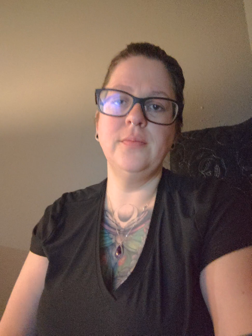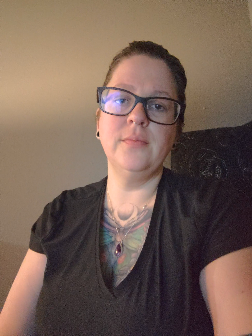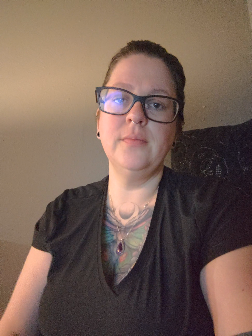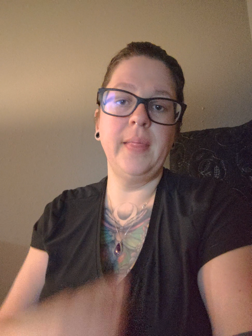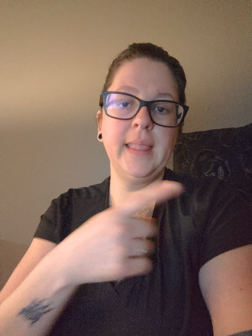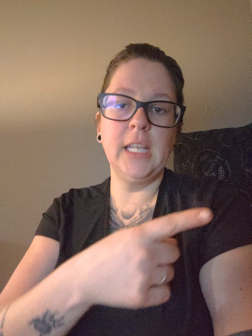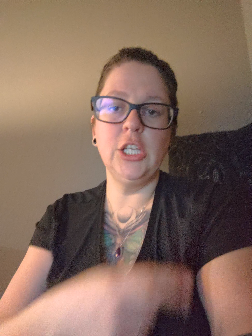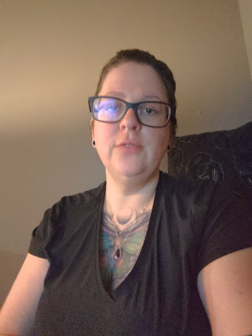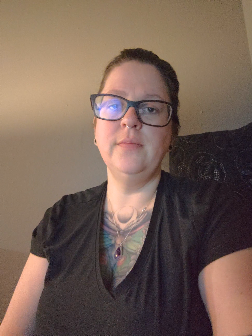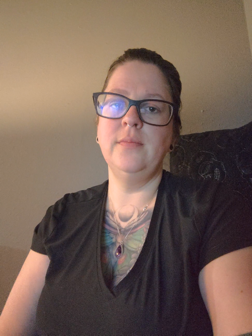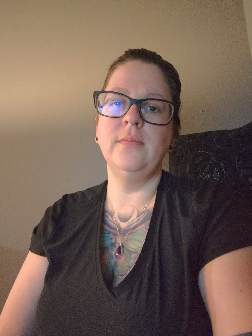there